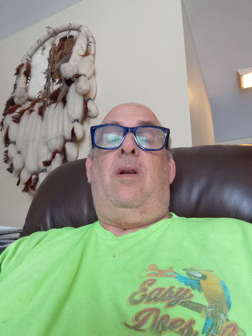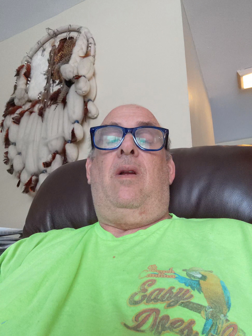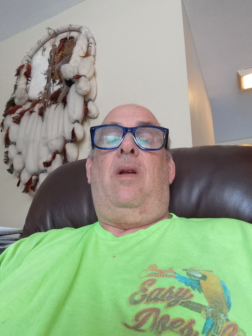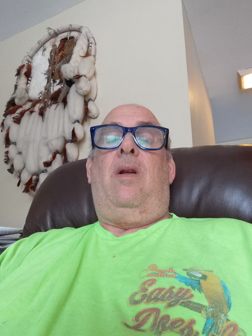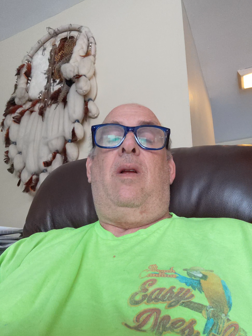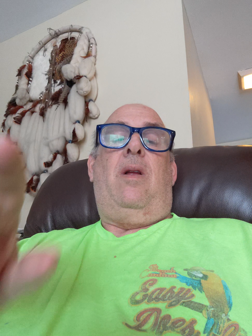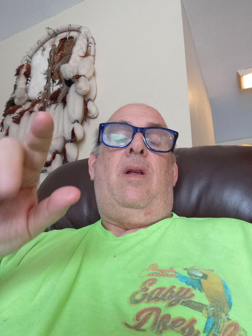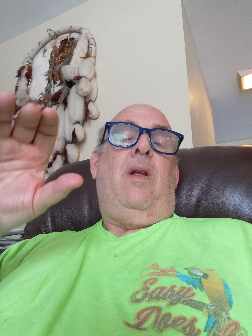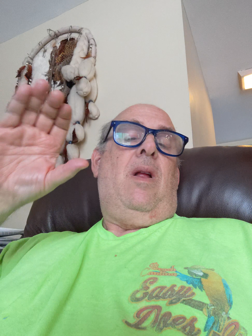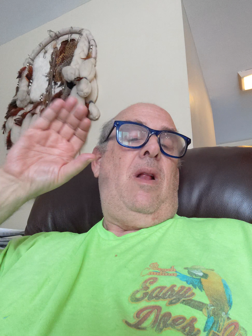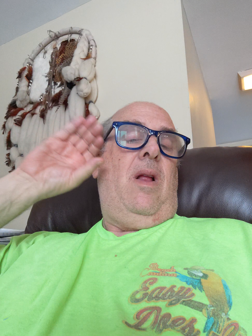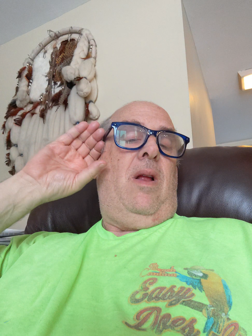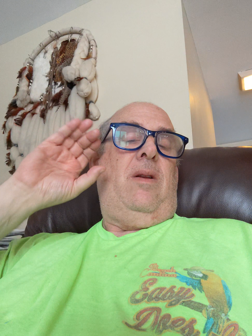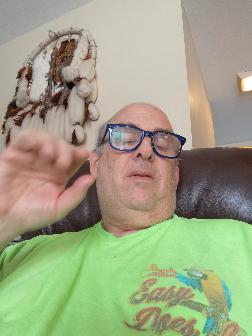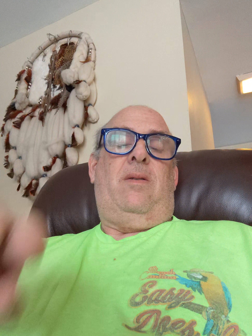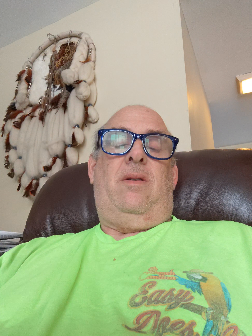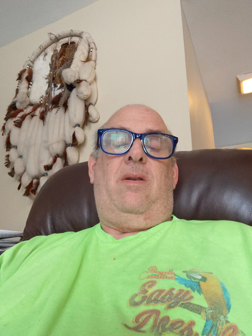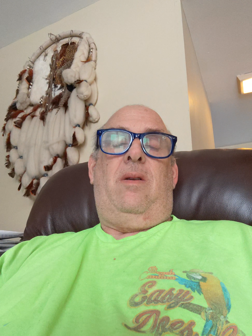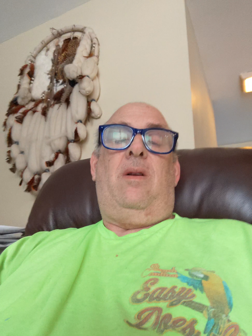listen